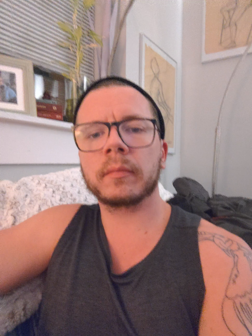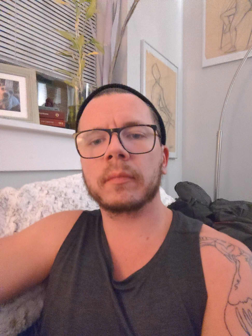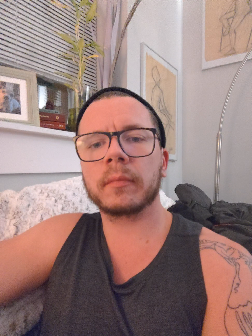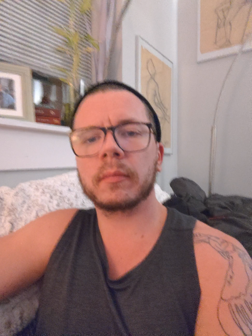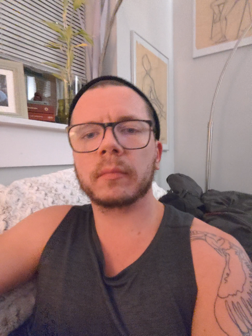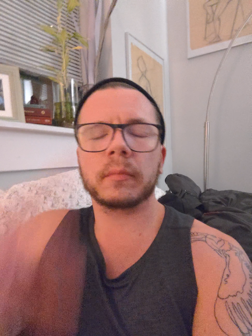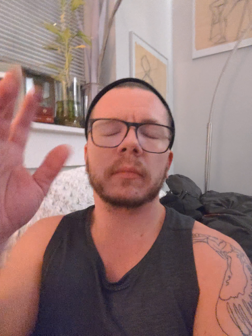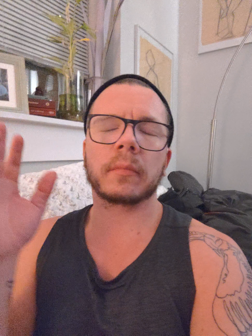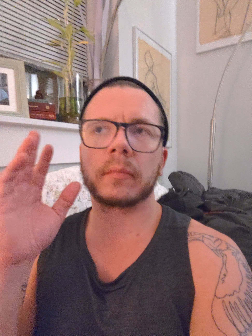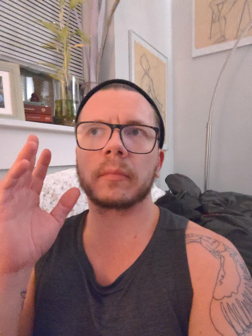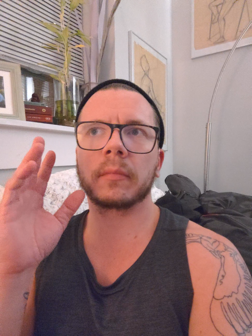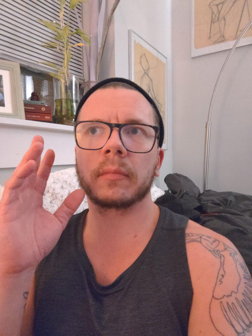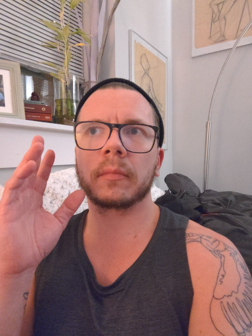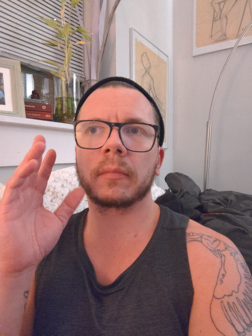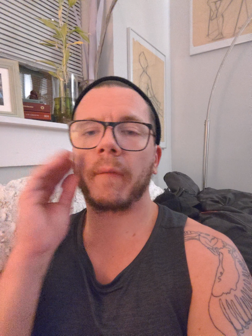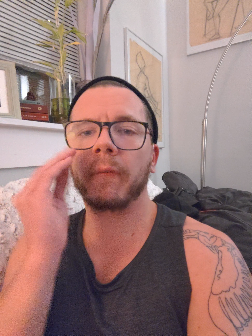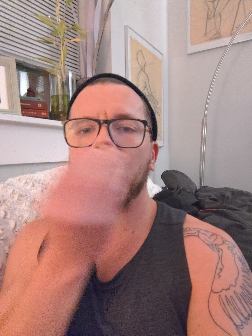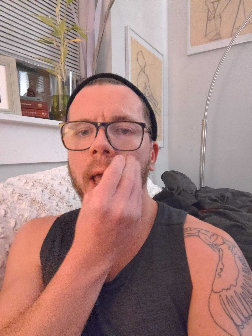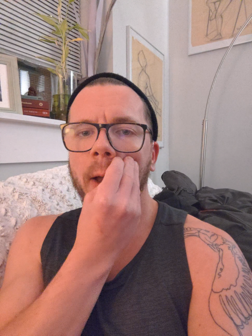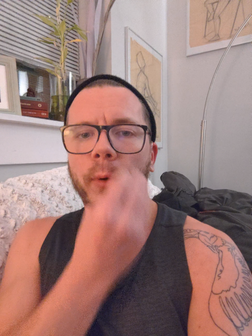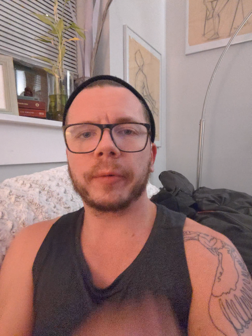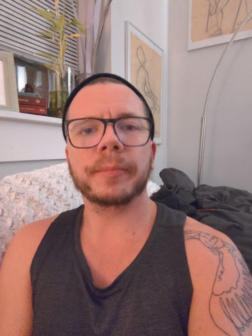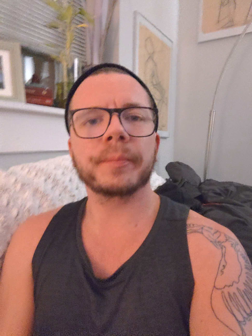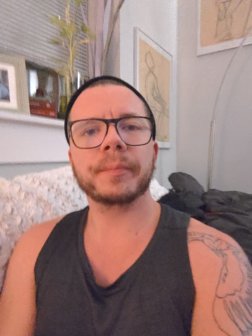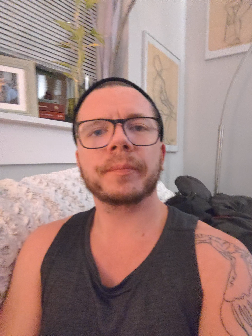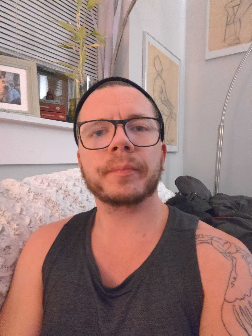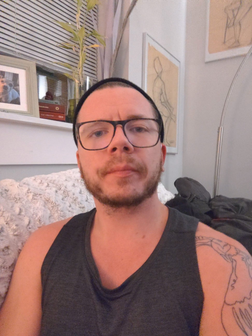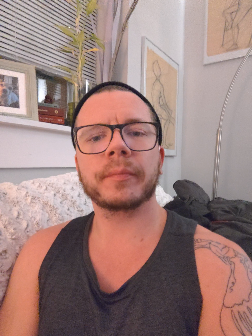flower